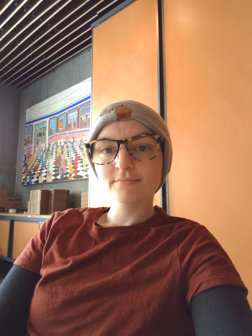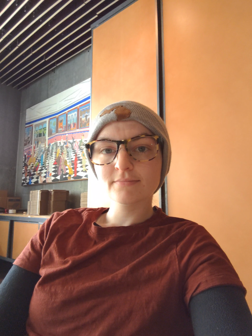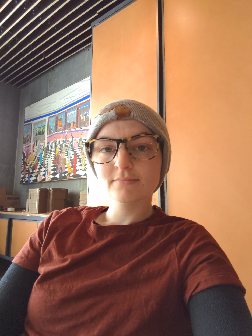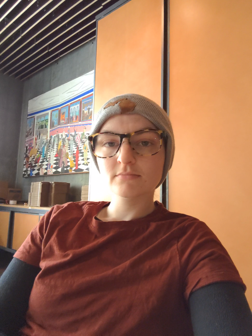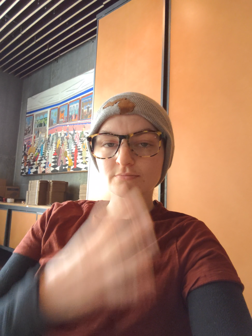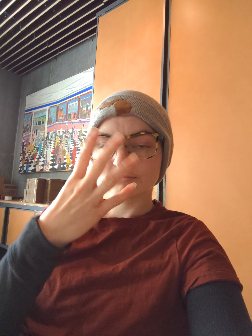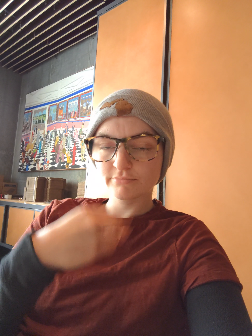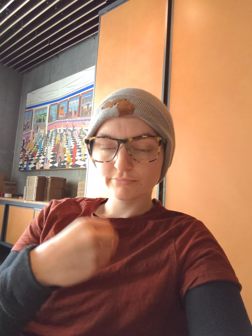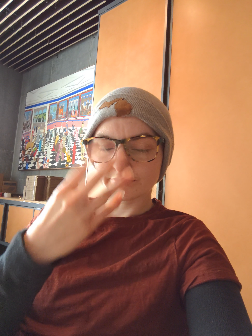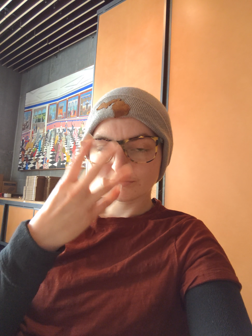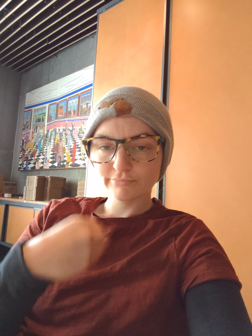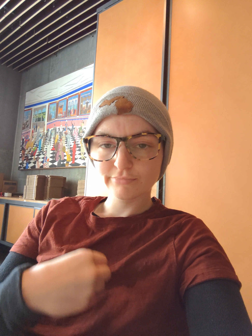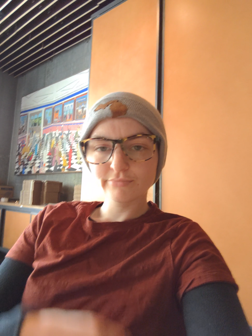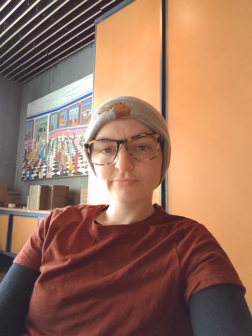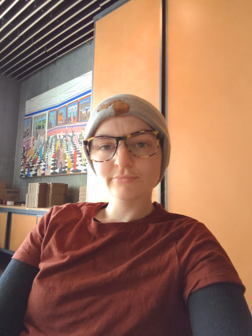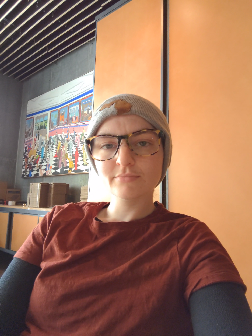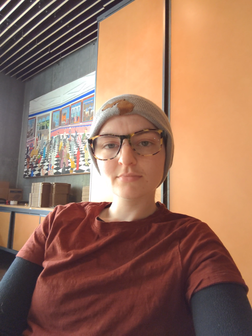sleepy